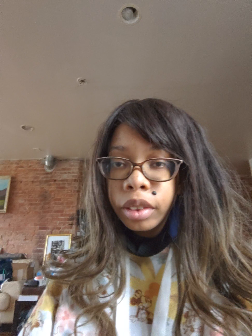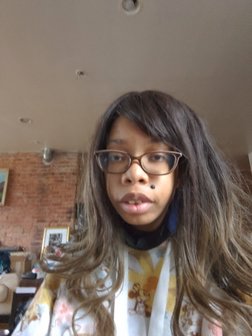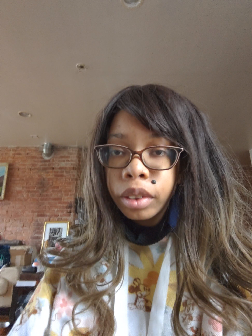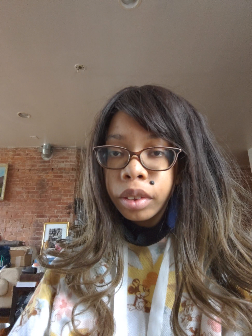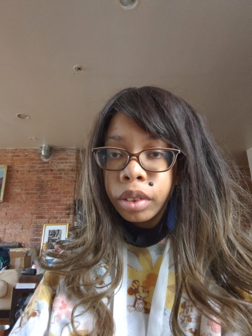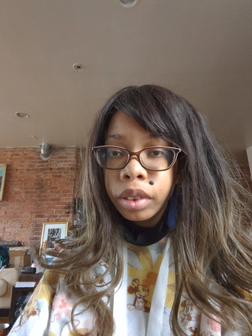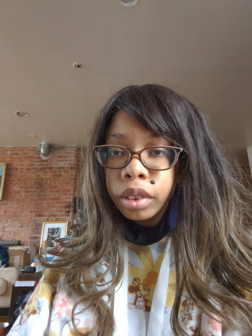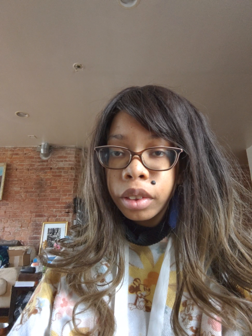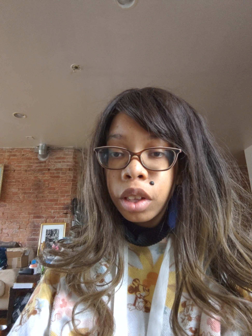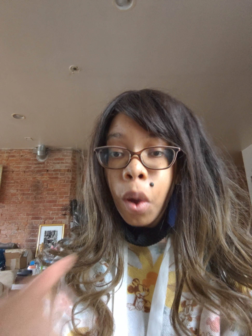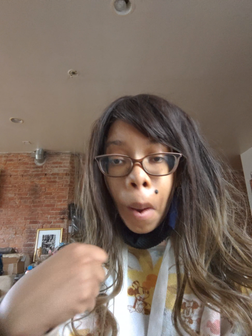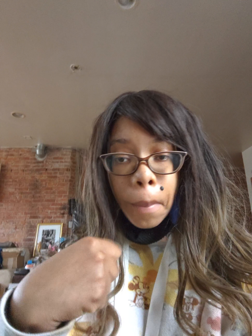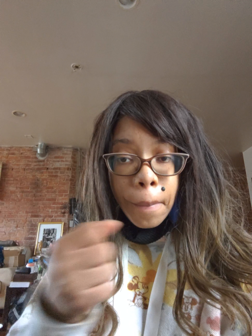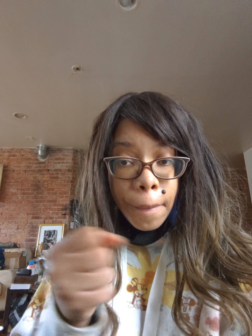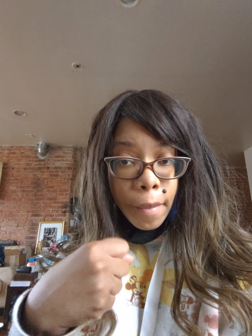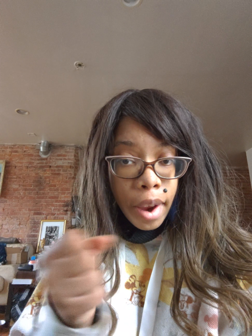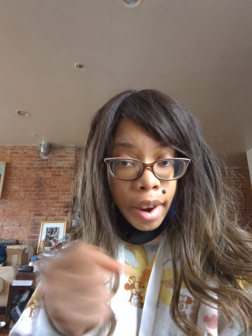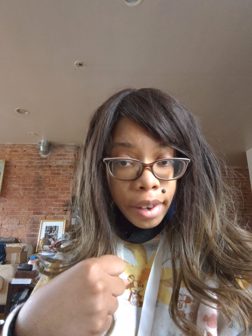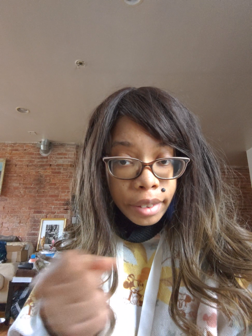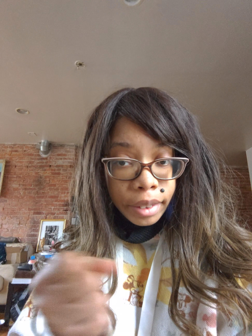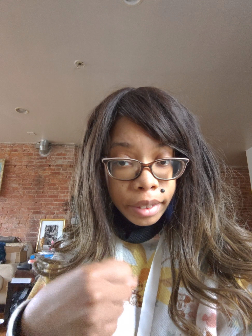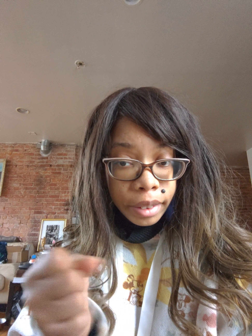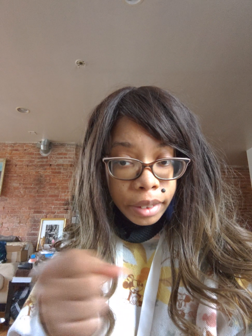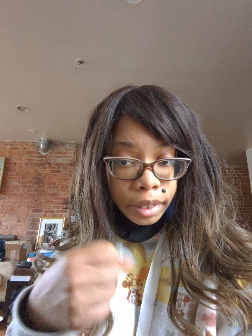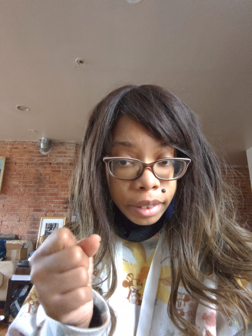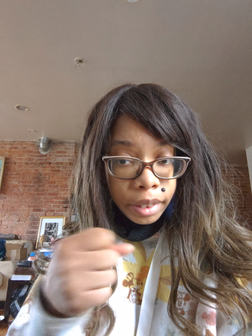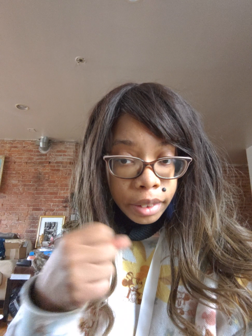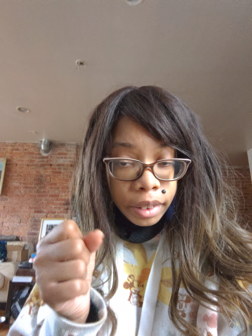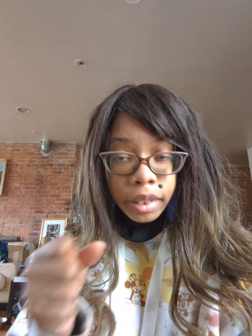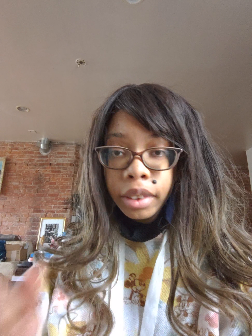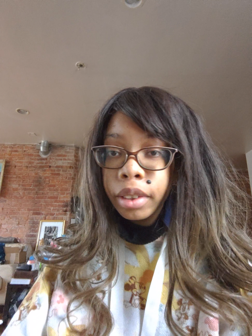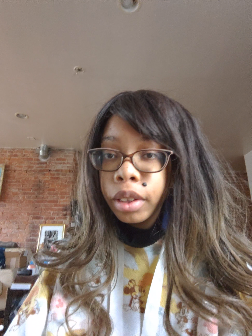make